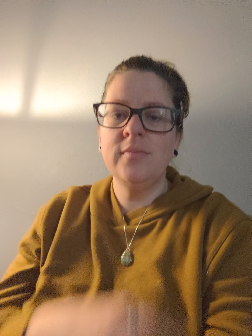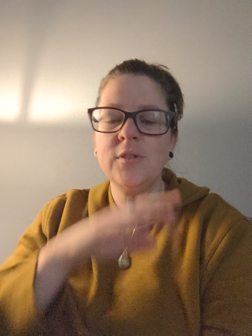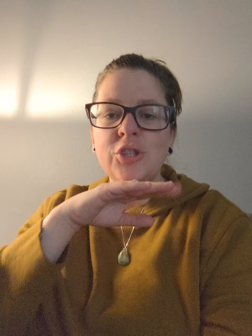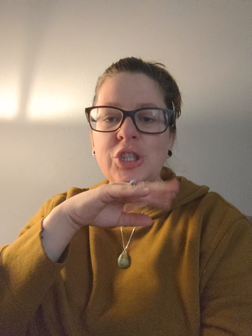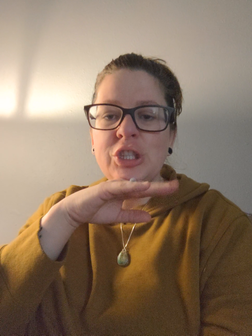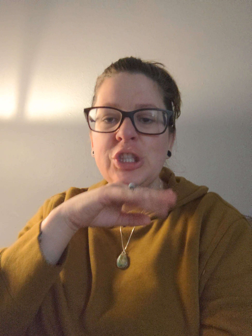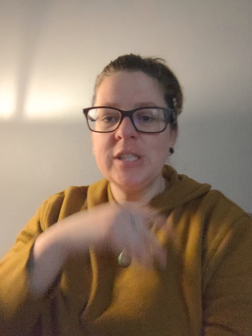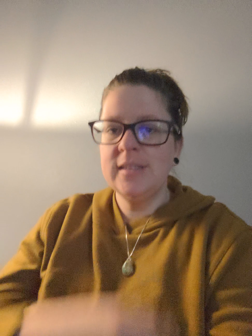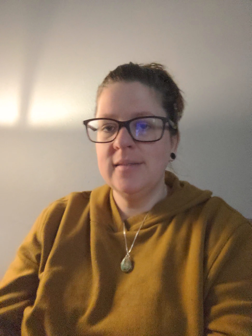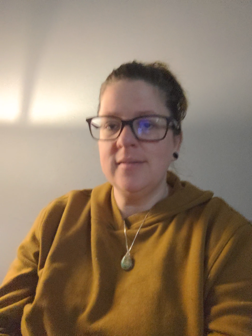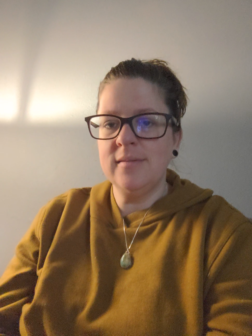dirty